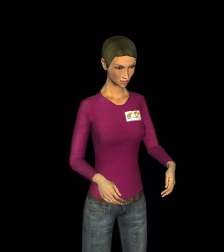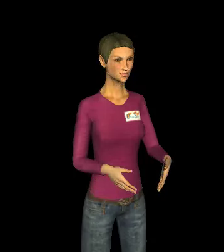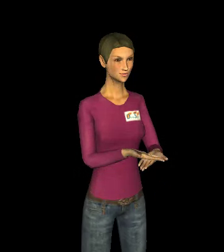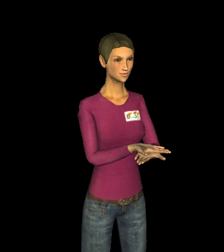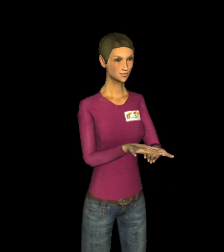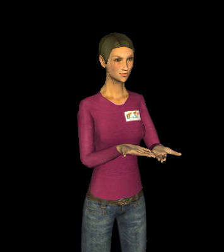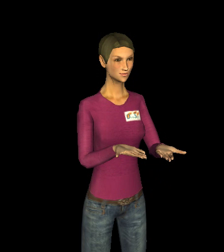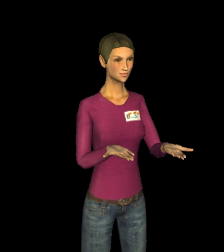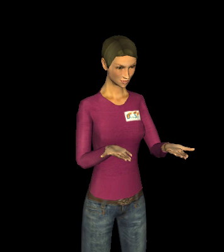بسيط